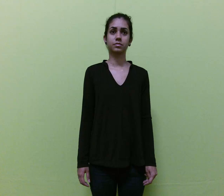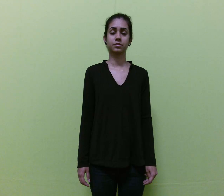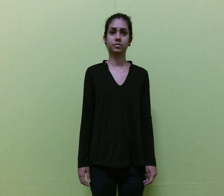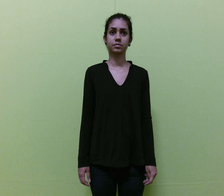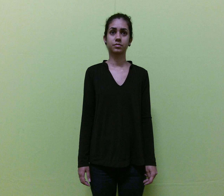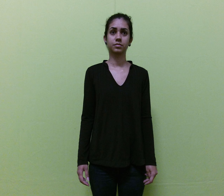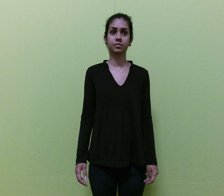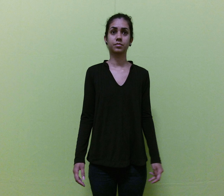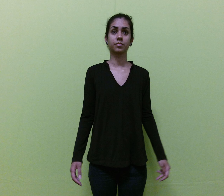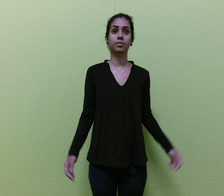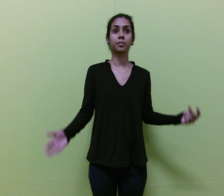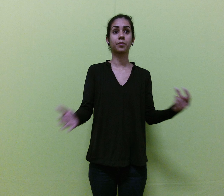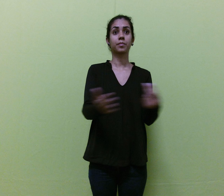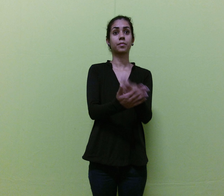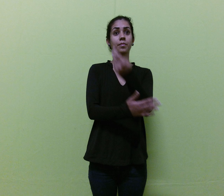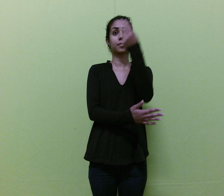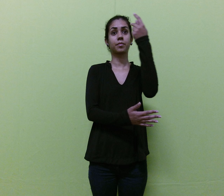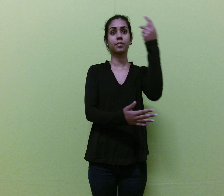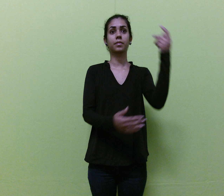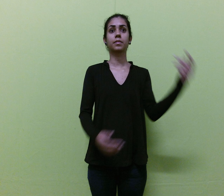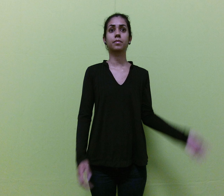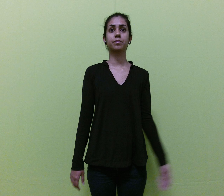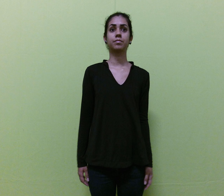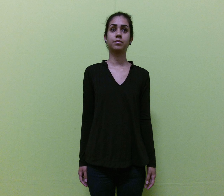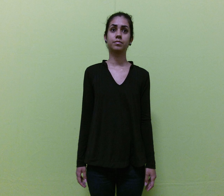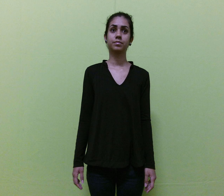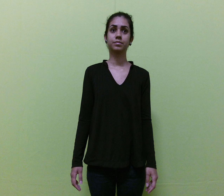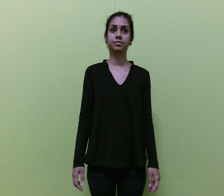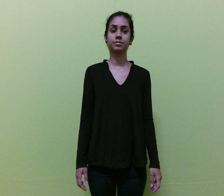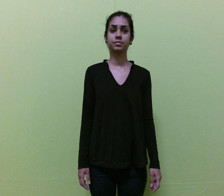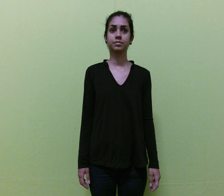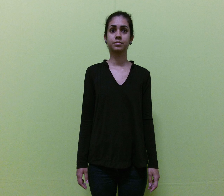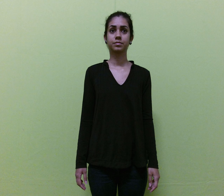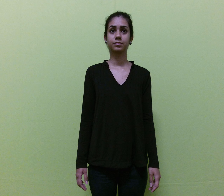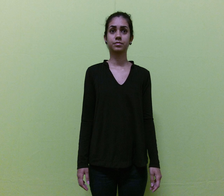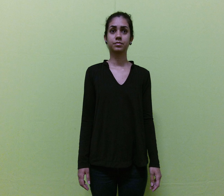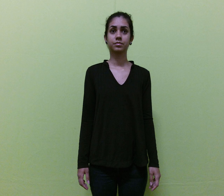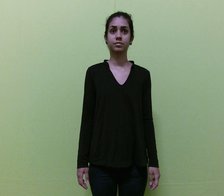acontecer